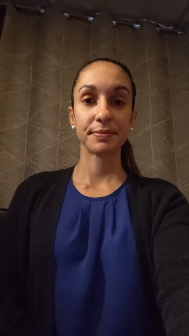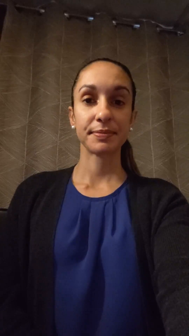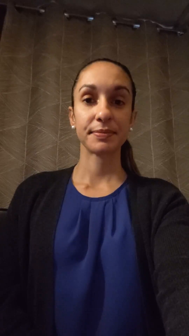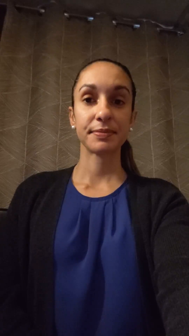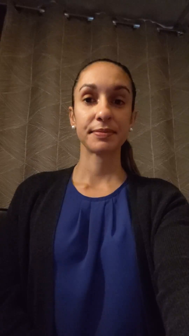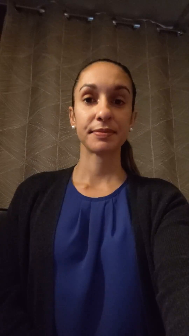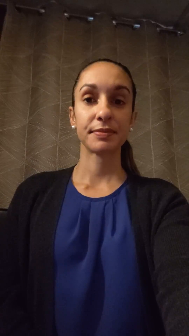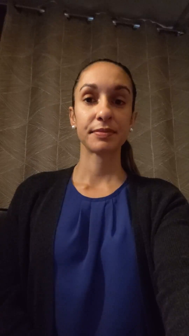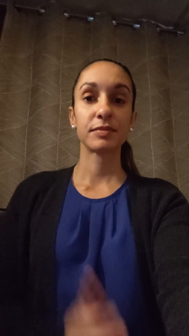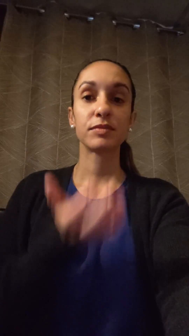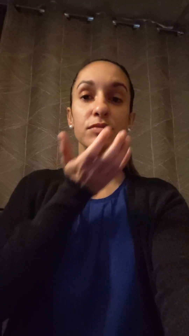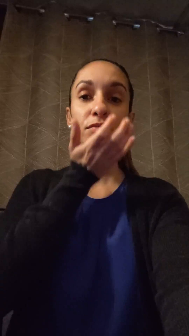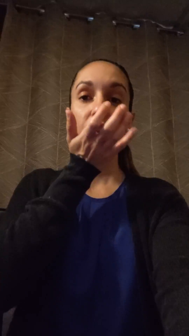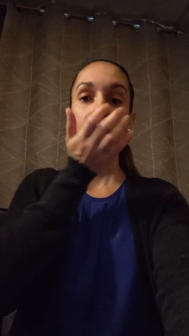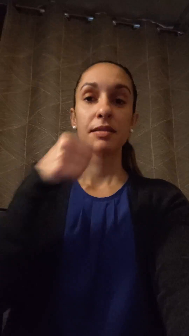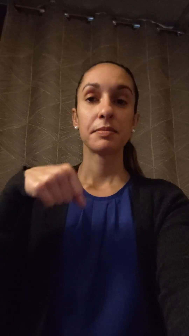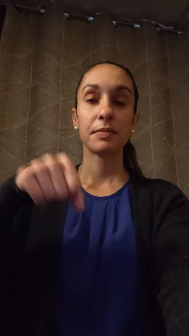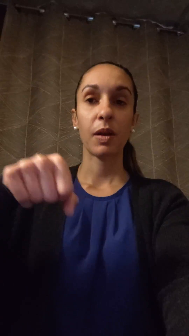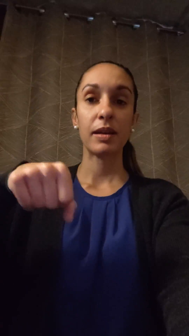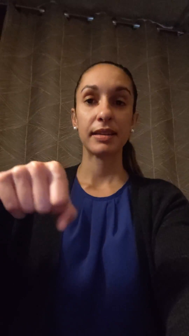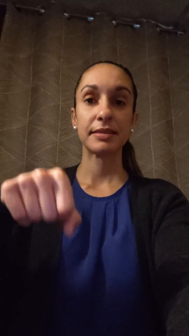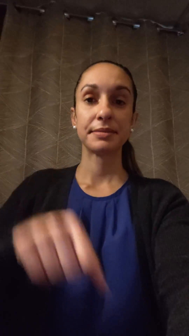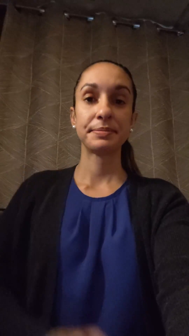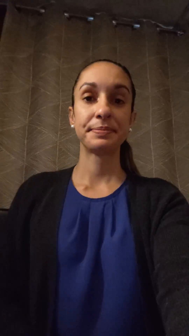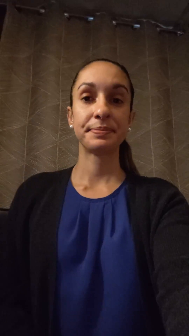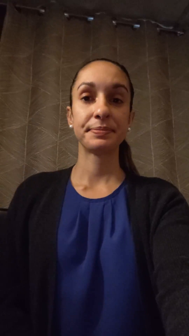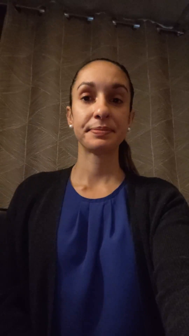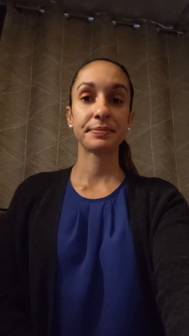lawn mower